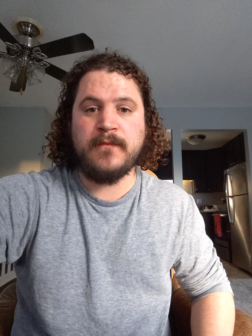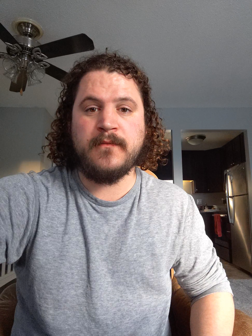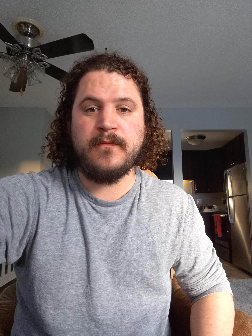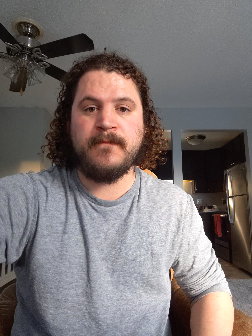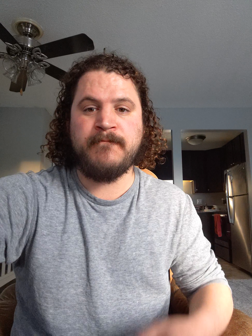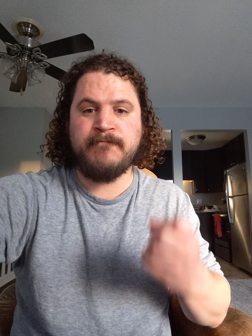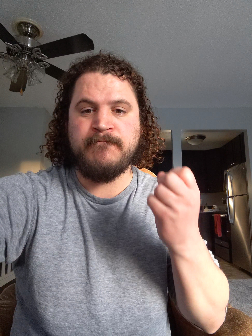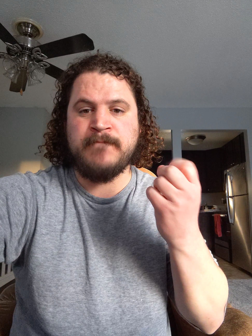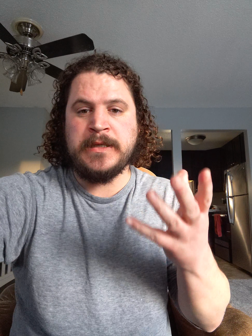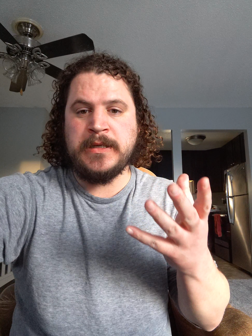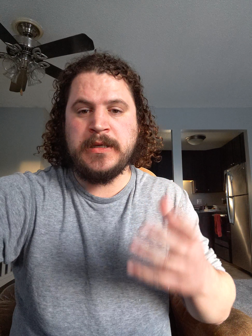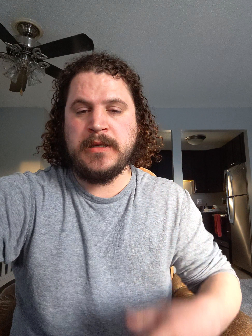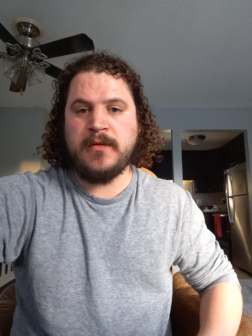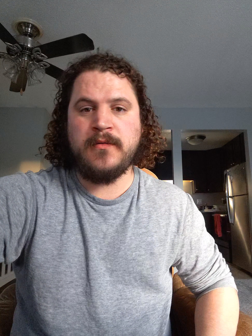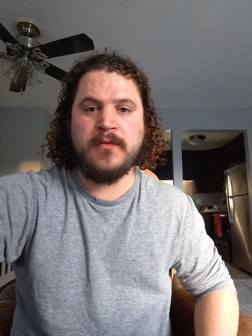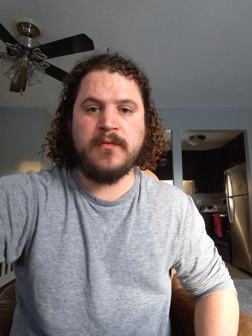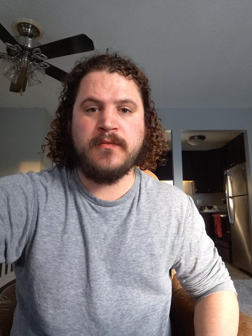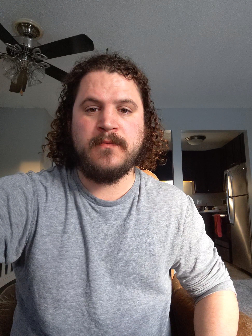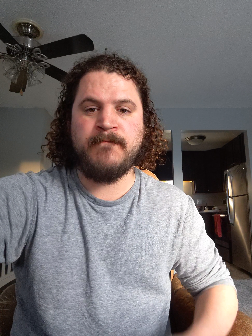many